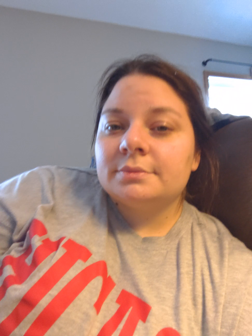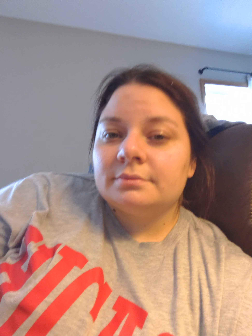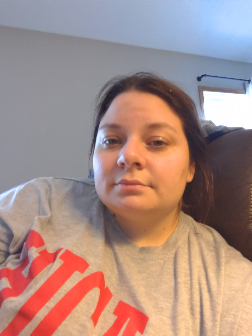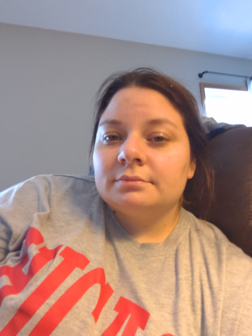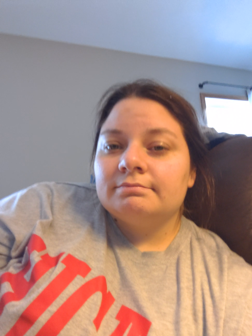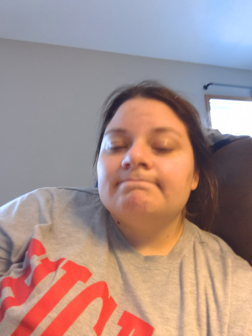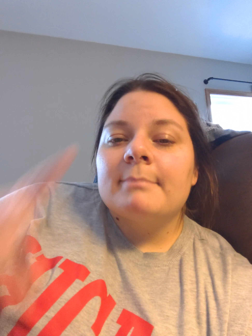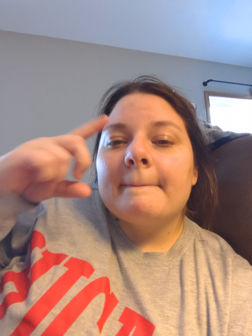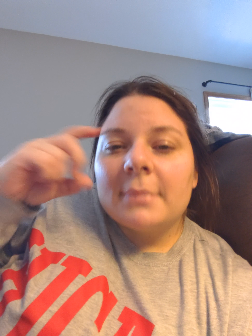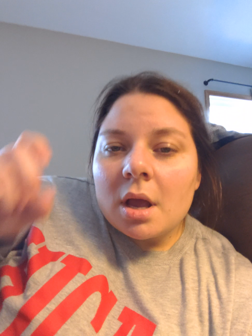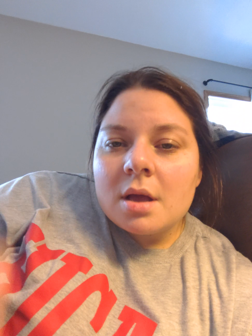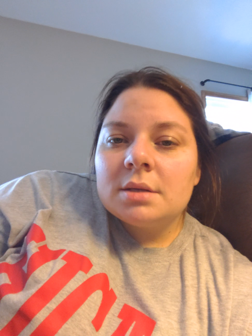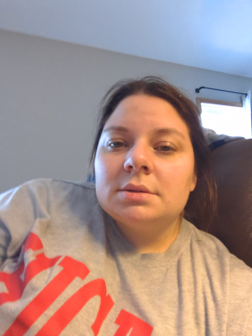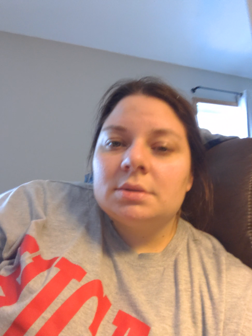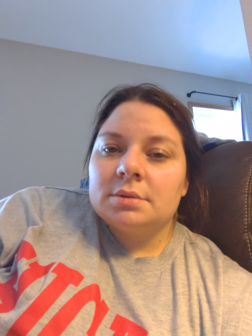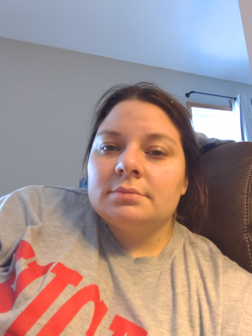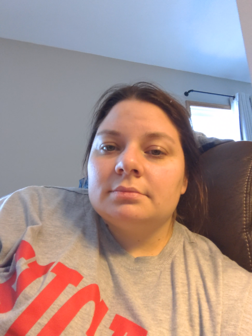because